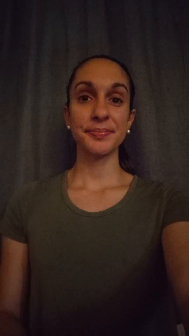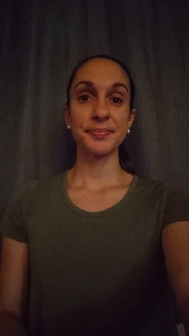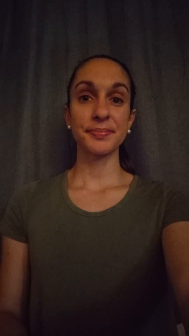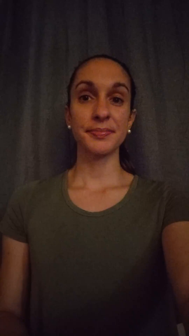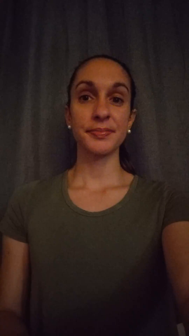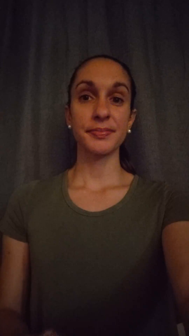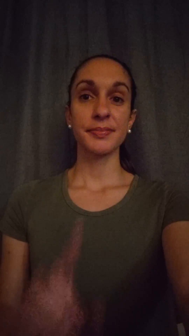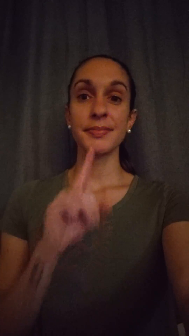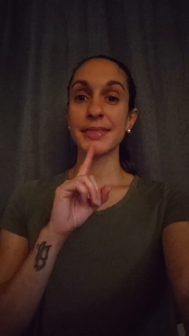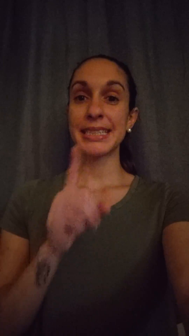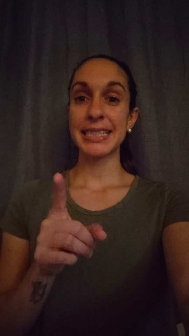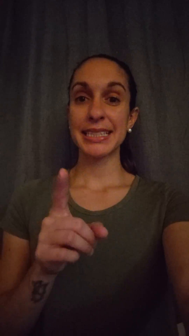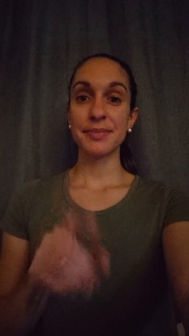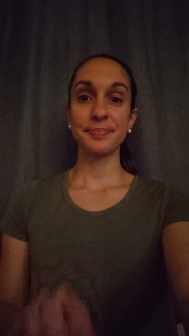is